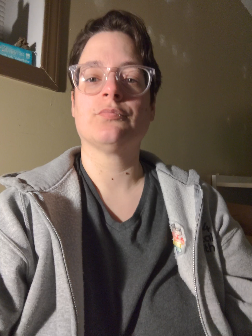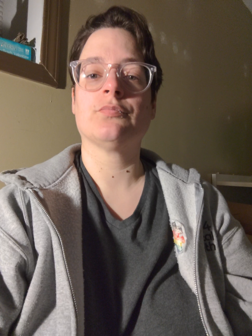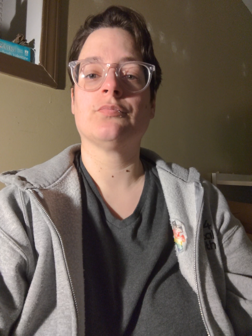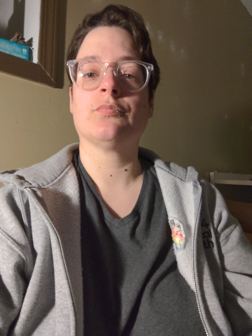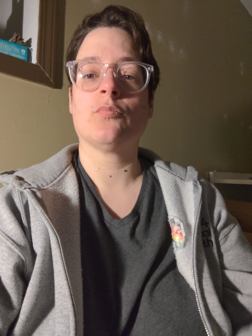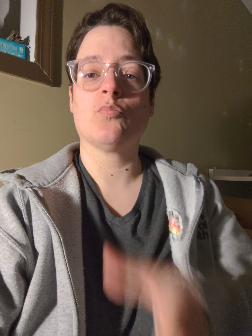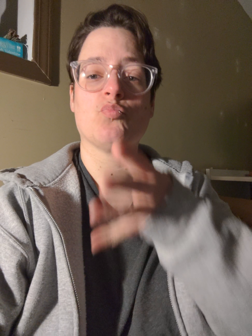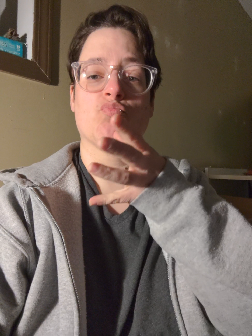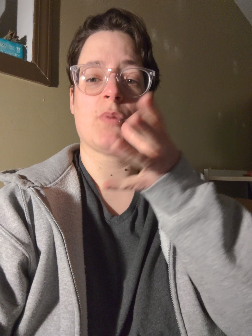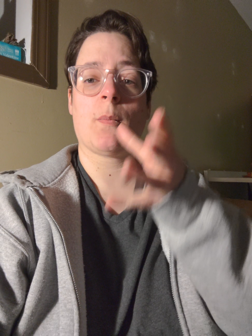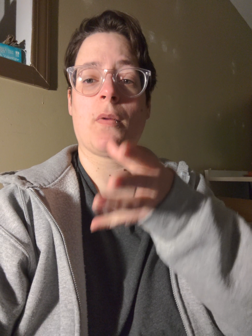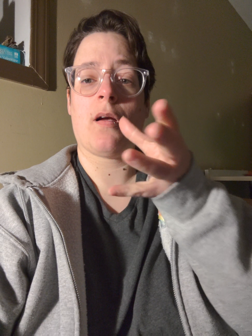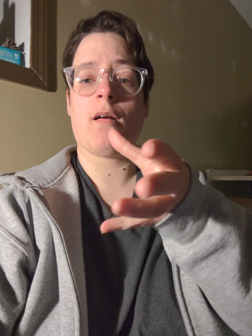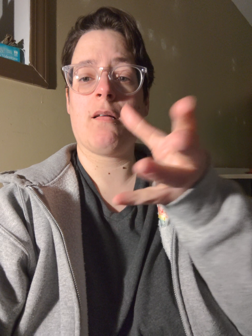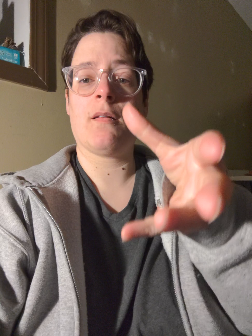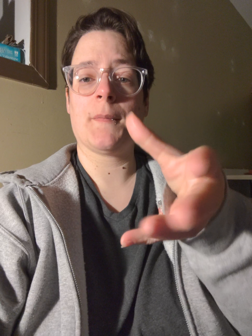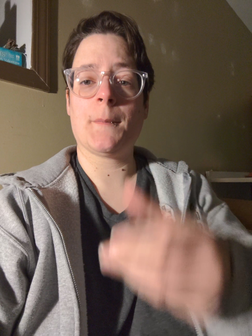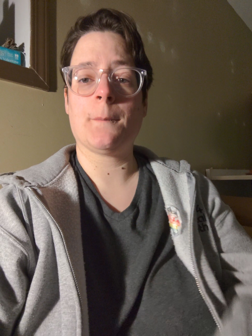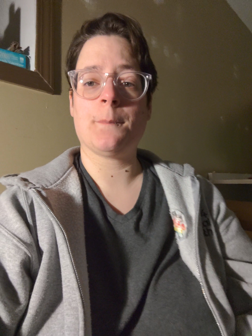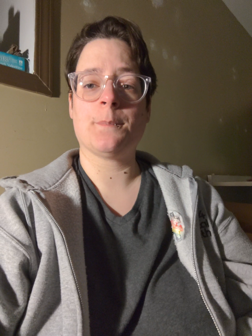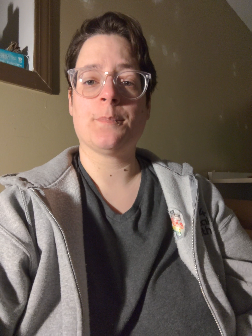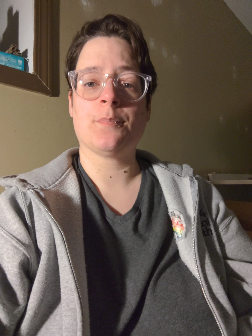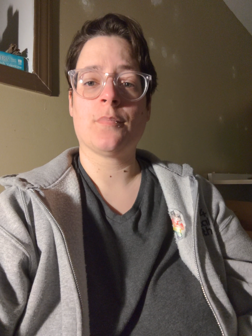grandma